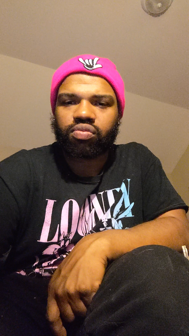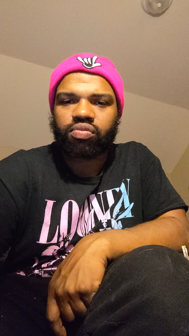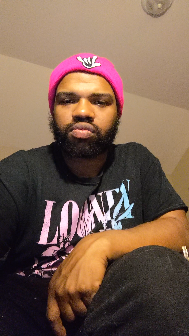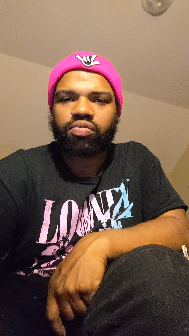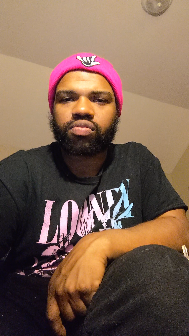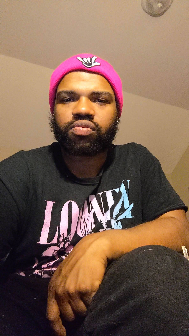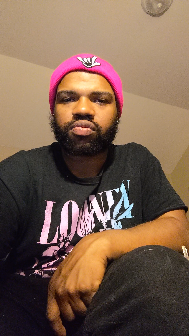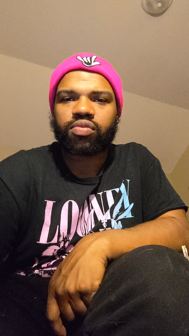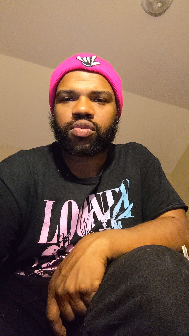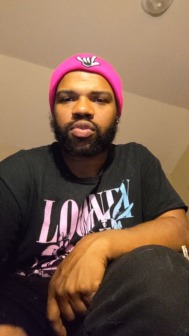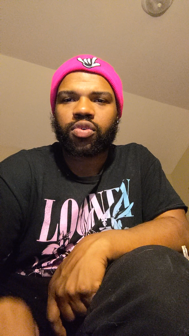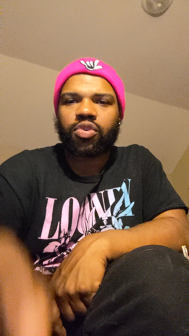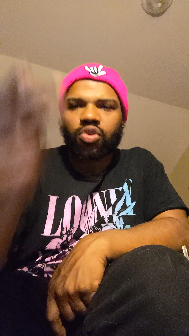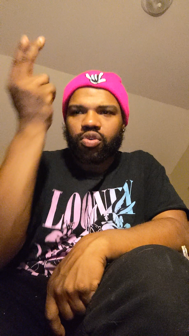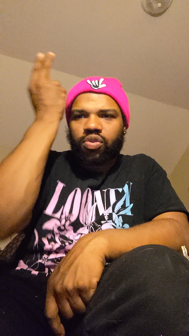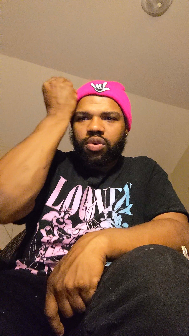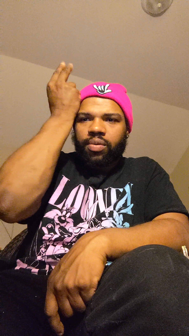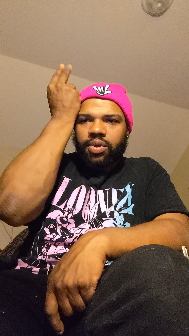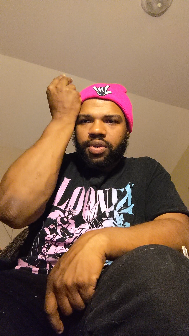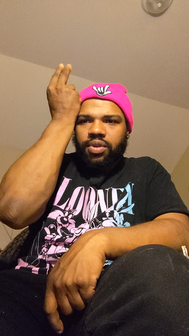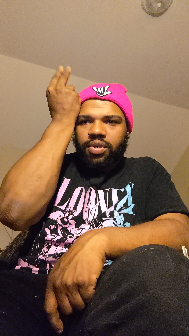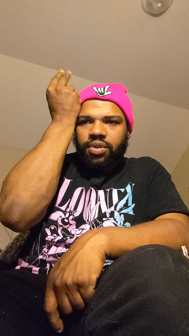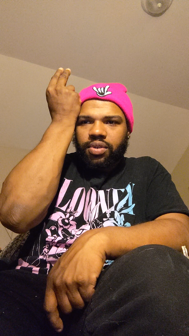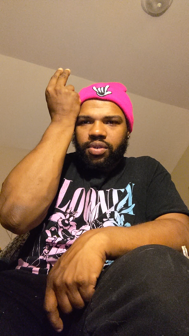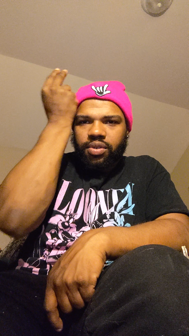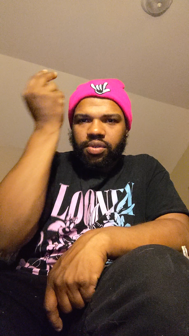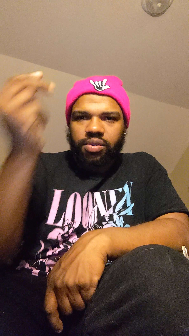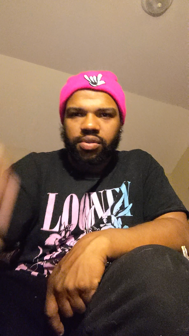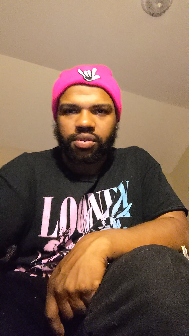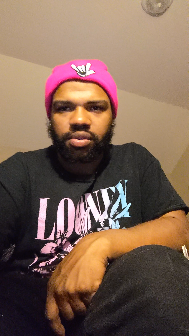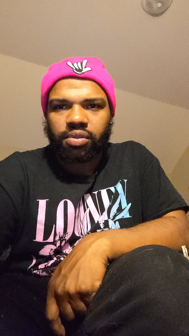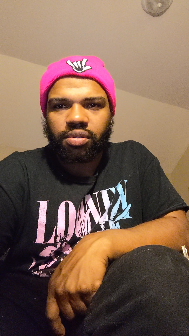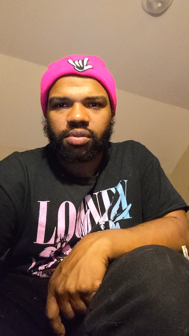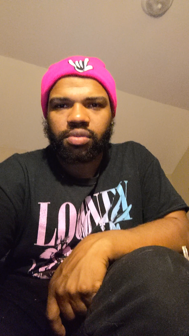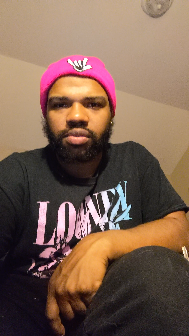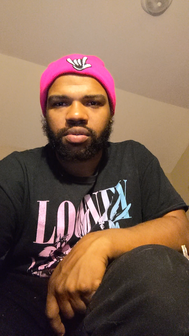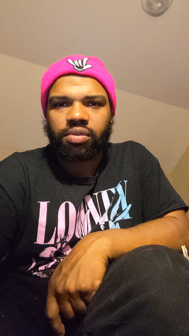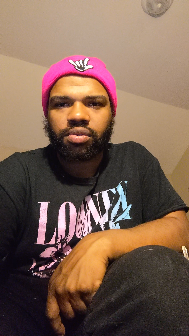rabbit